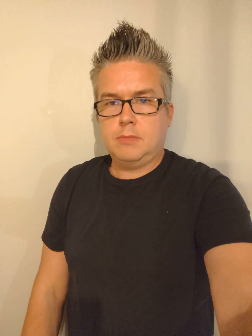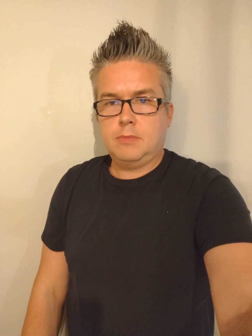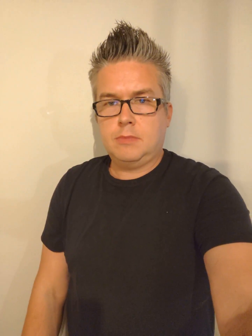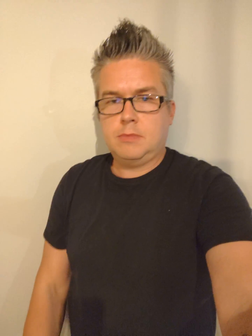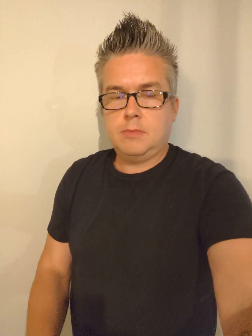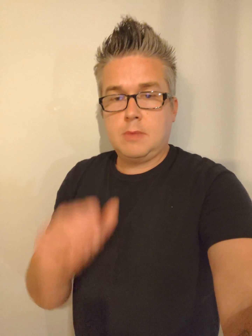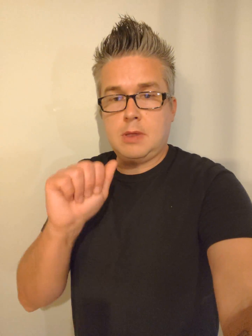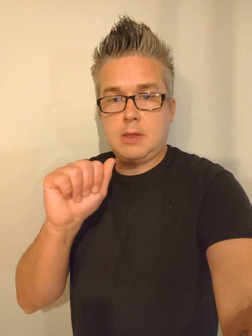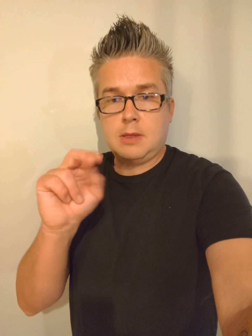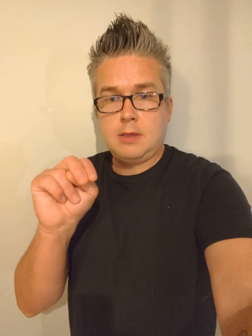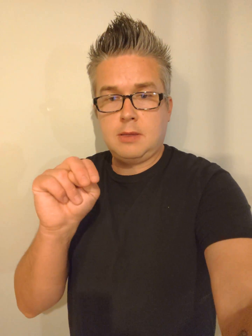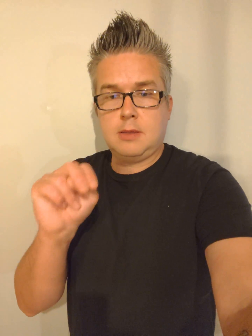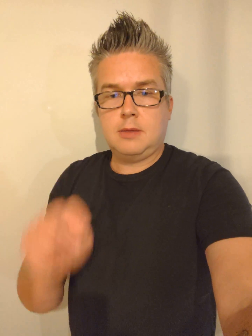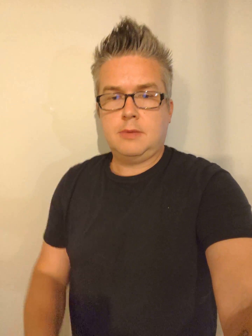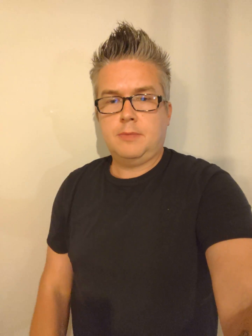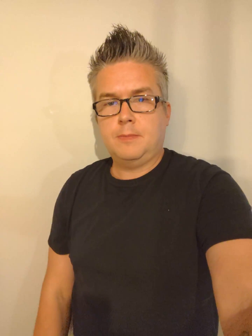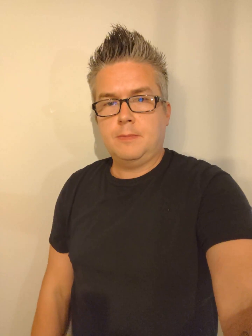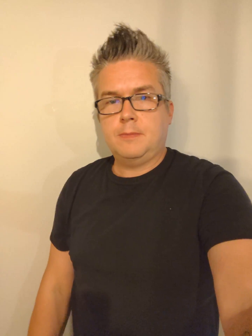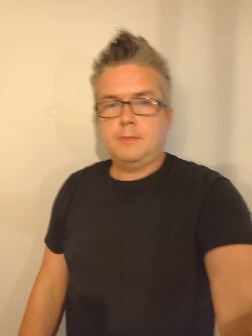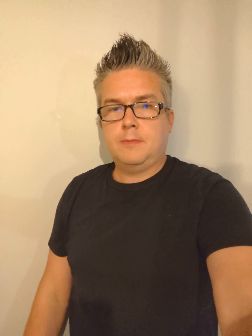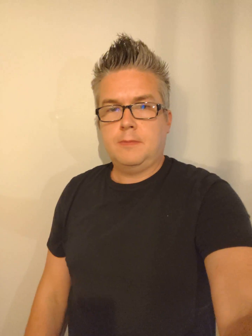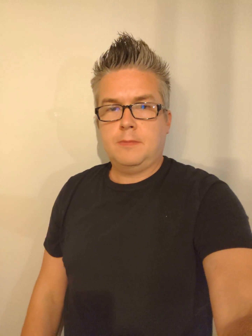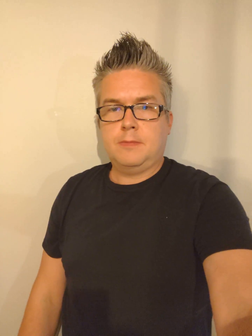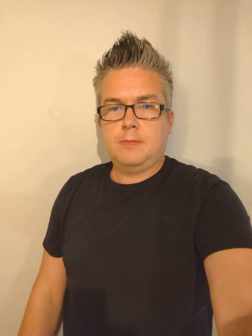an